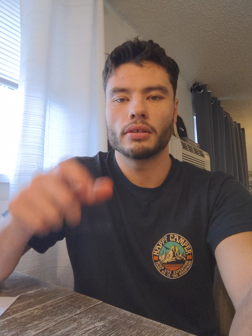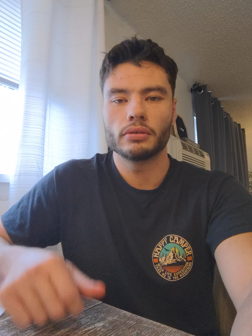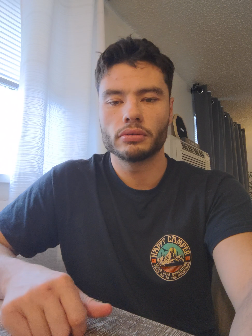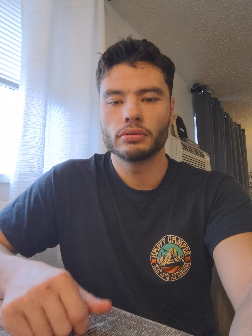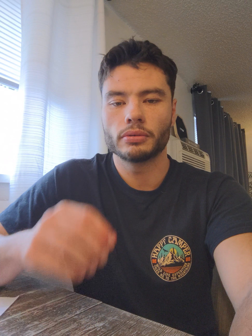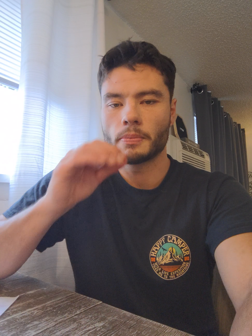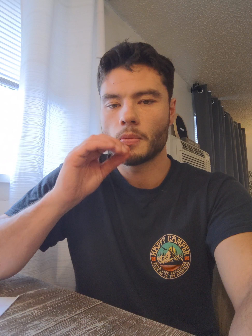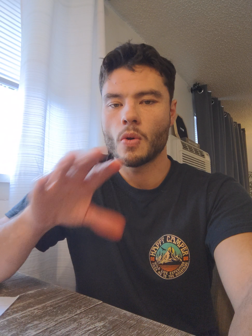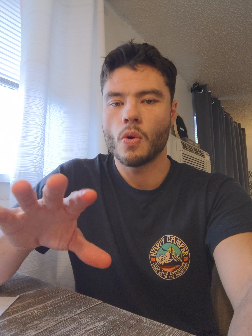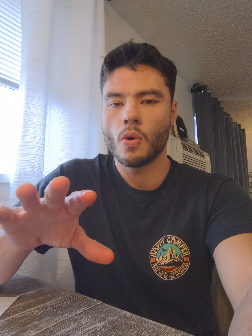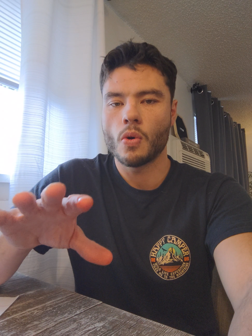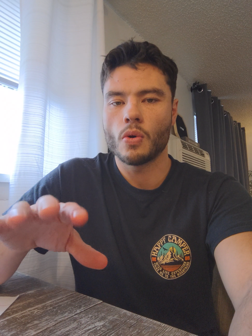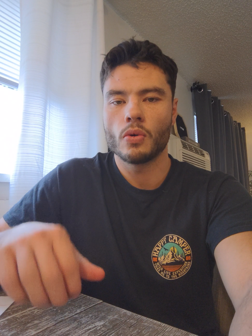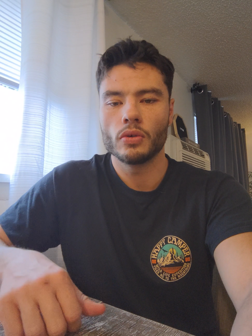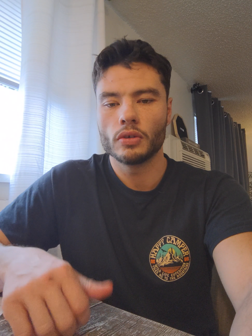blow